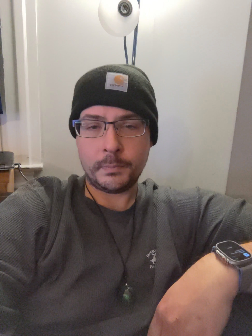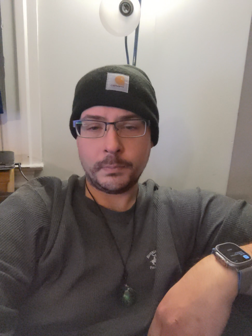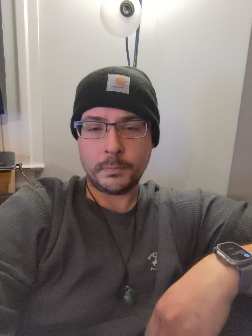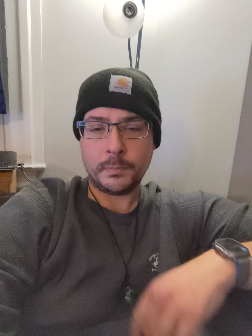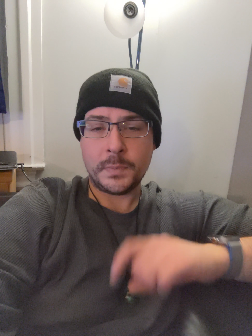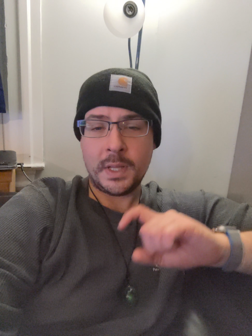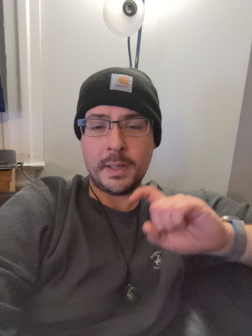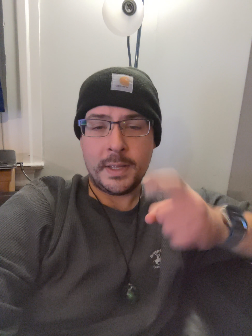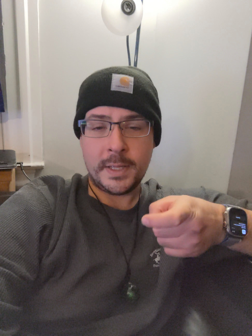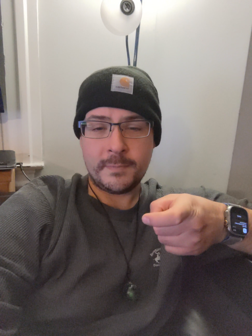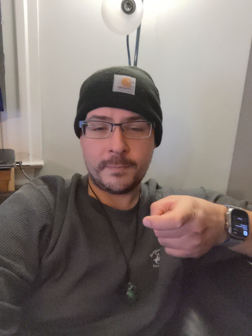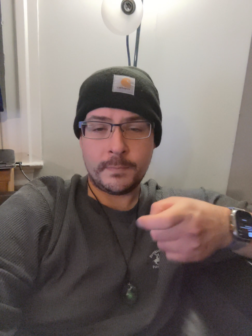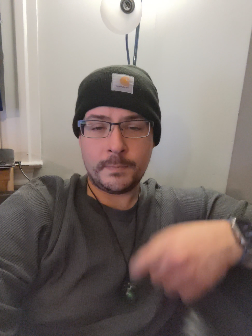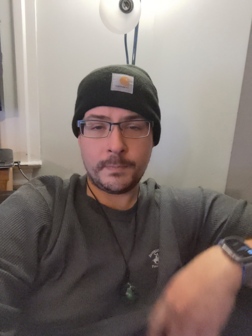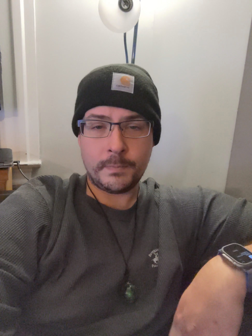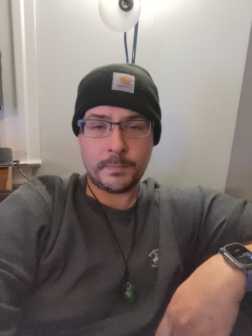gift